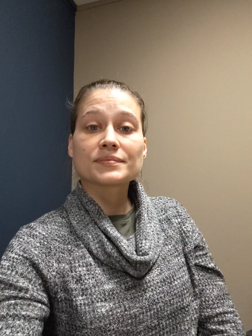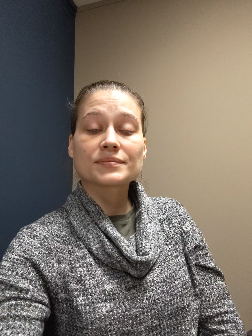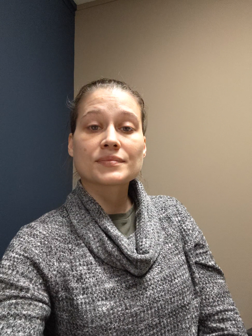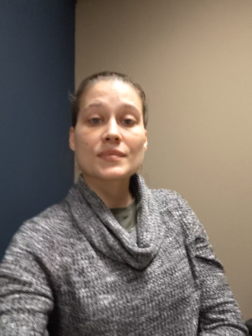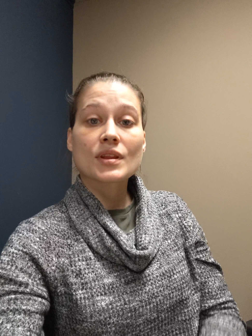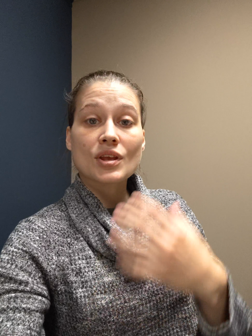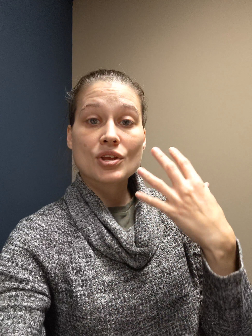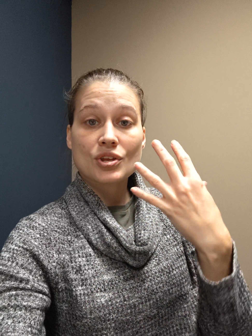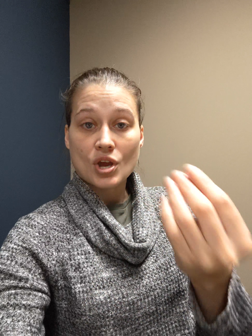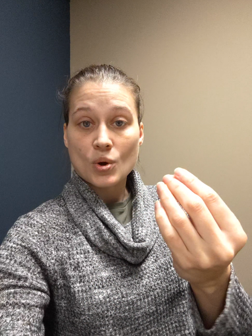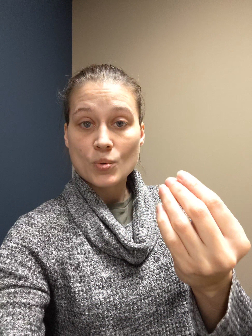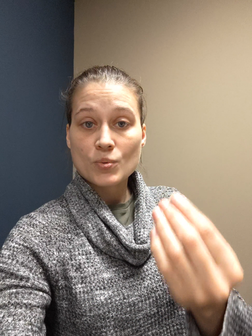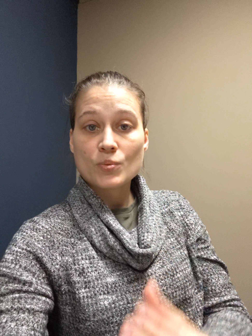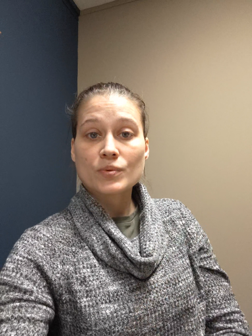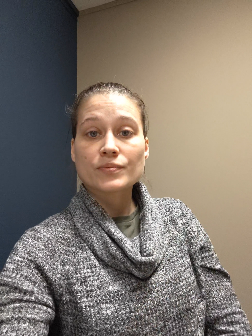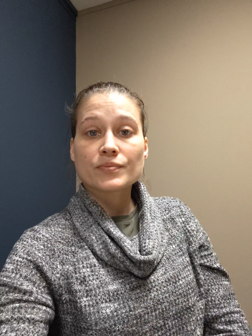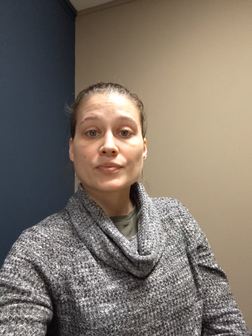go